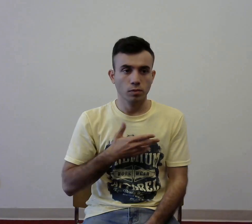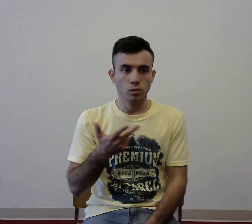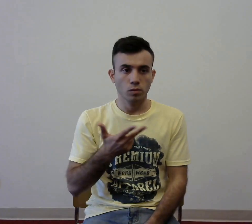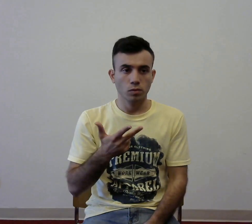3